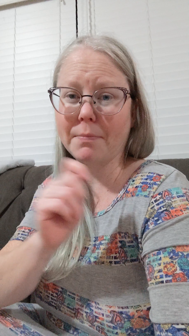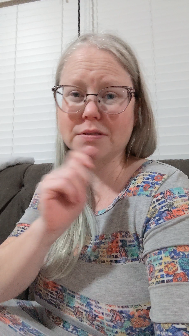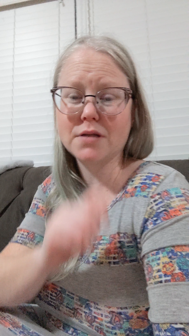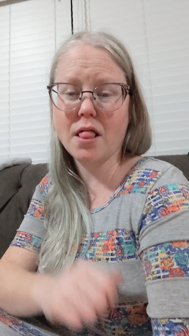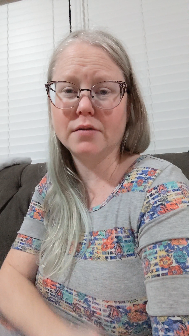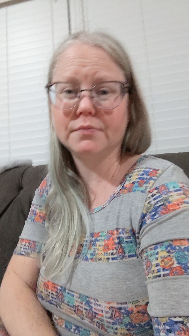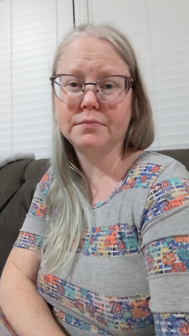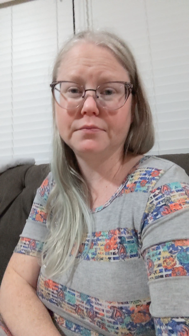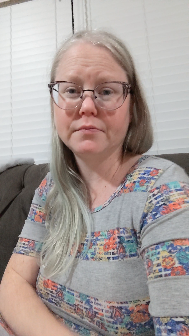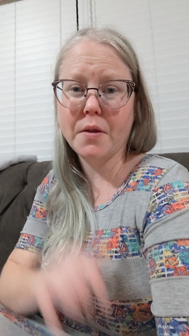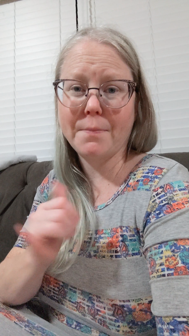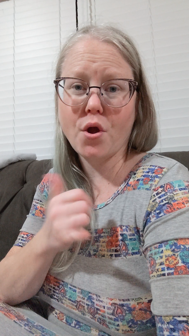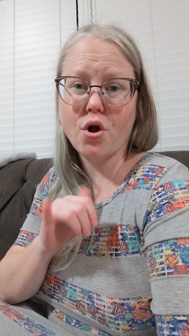party